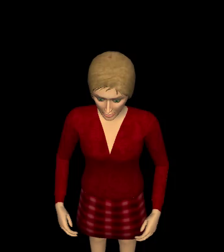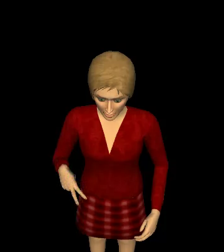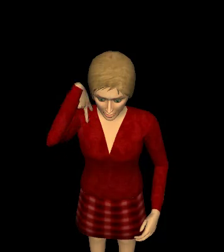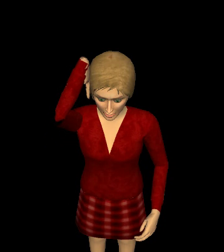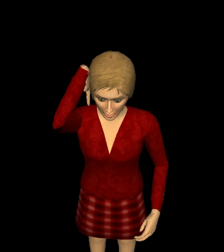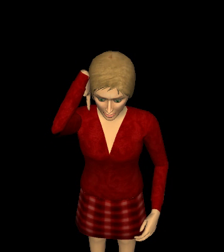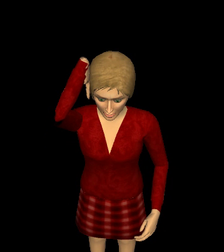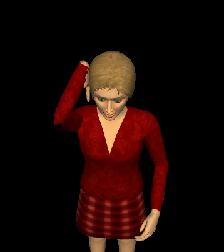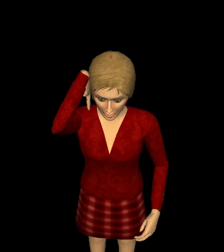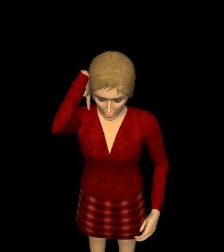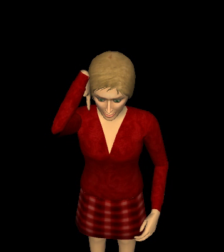كرز